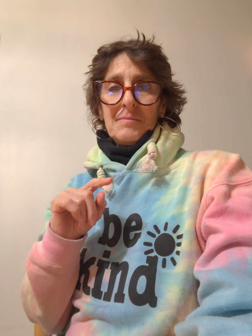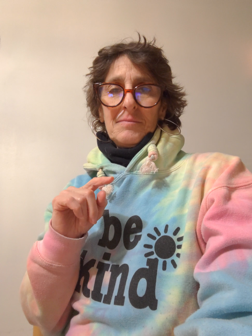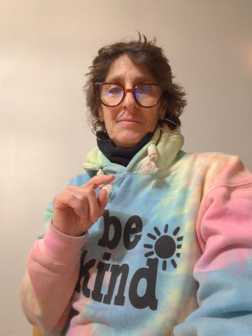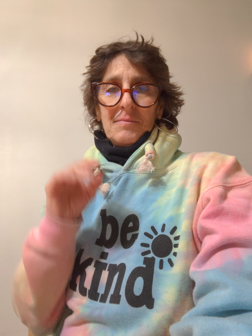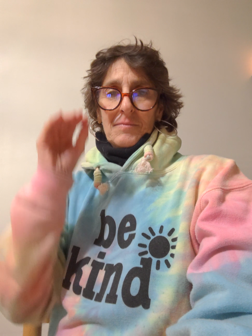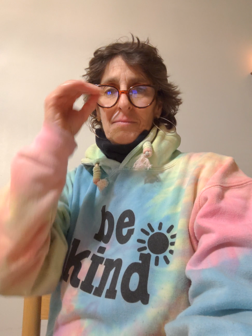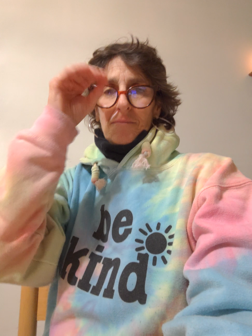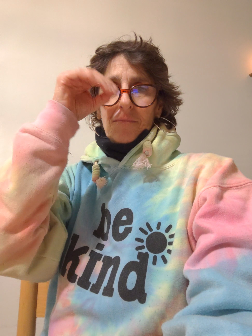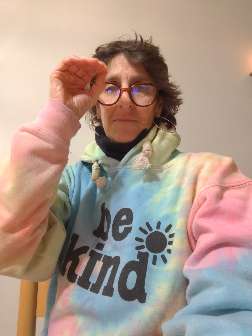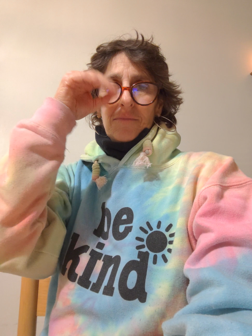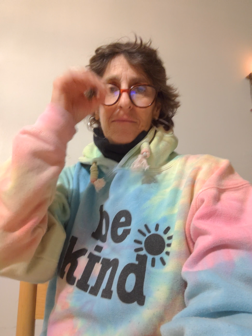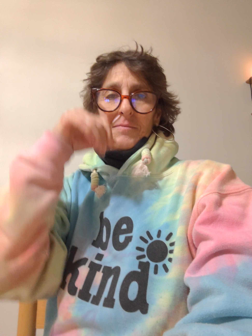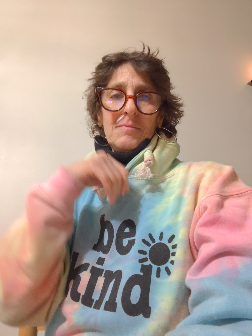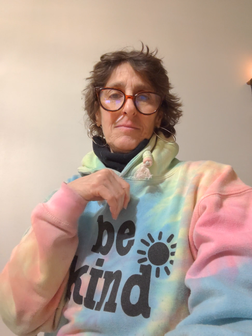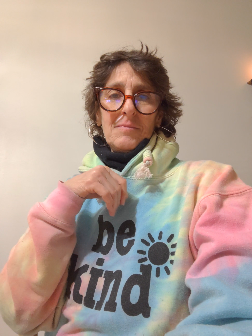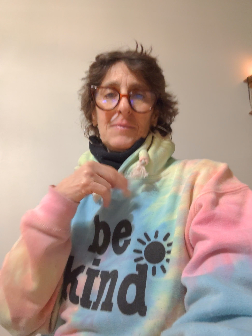owl